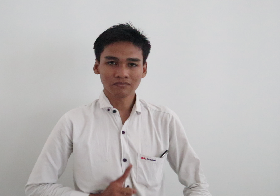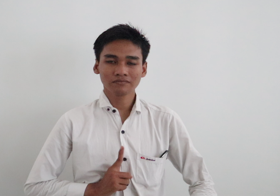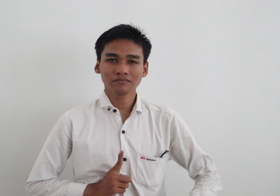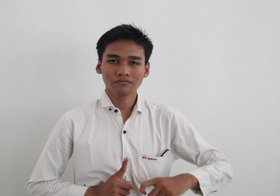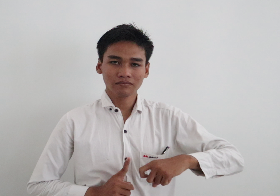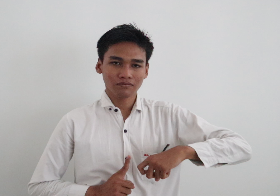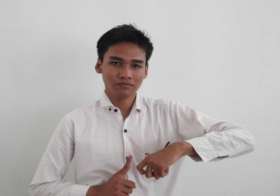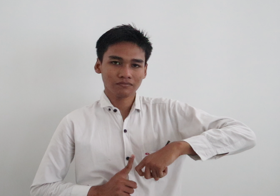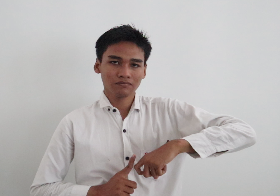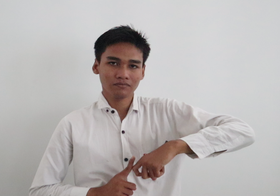K